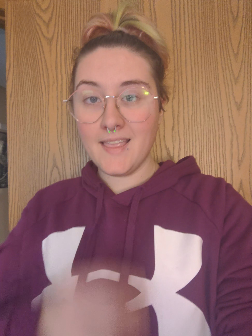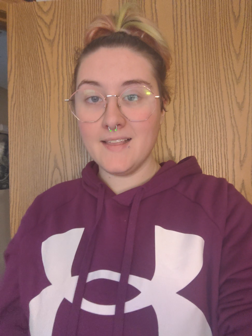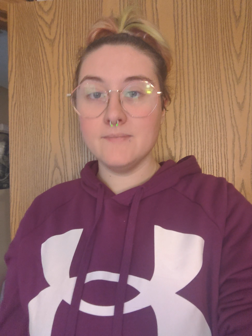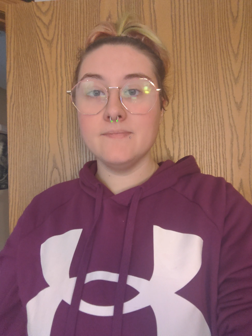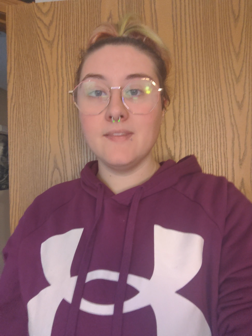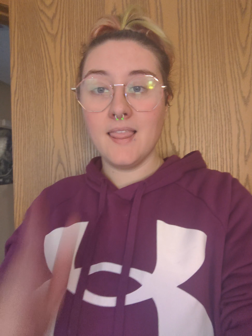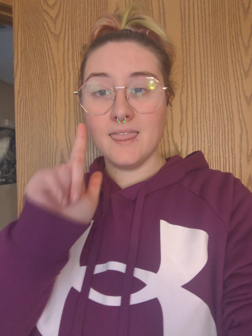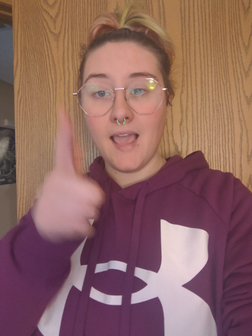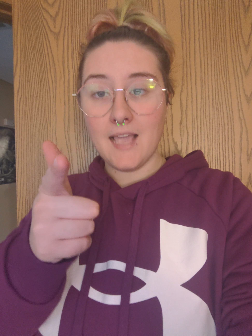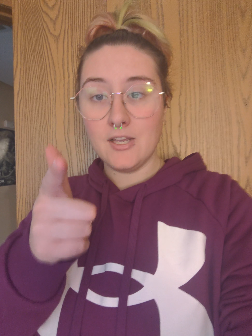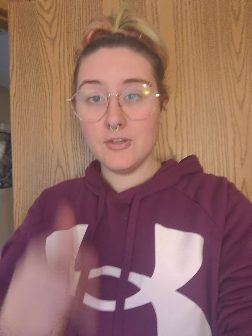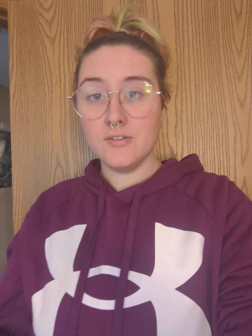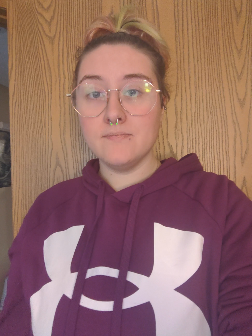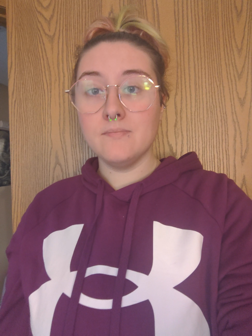later